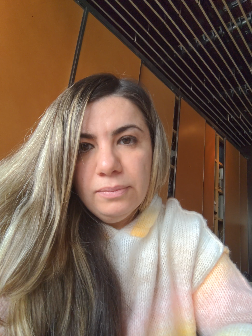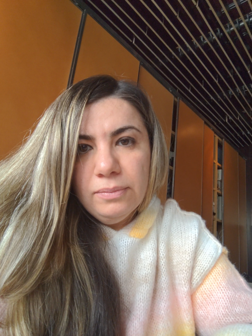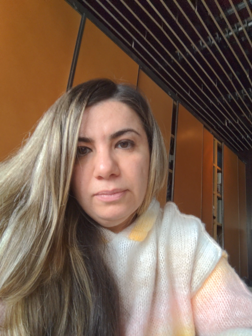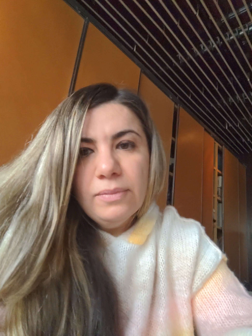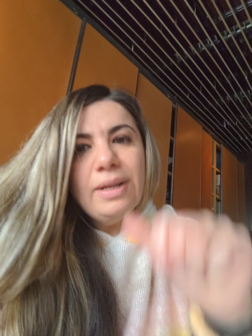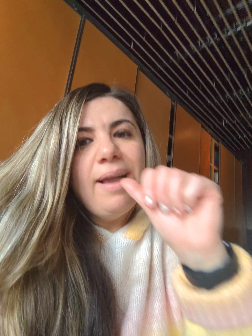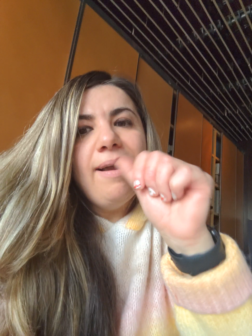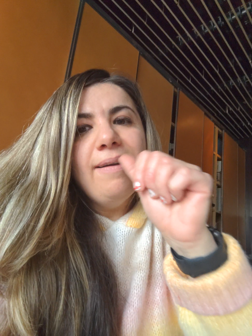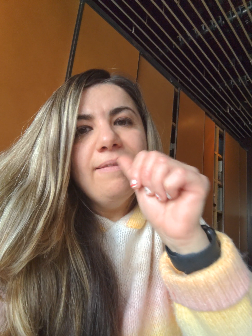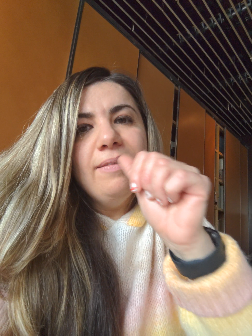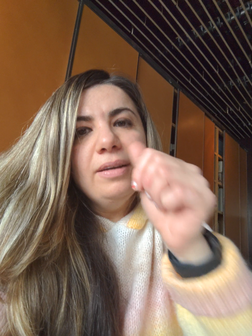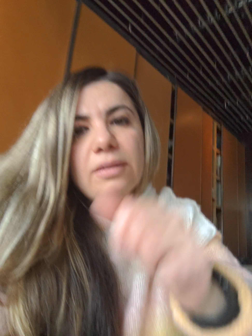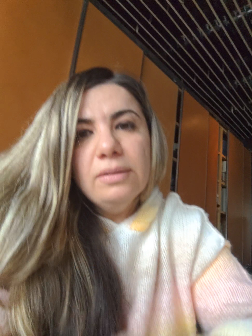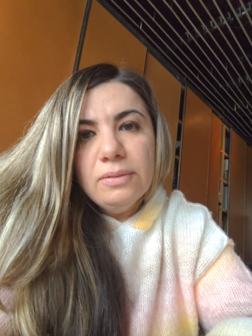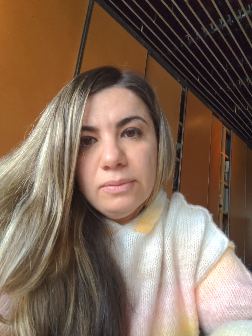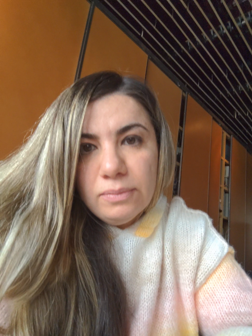nuts